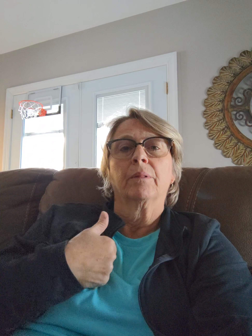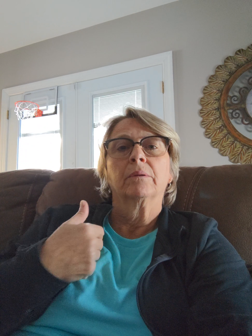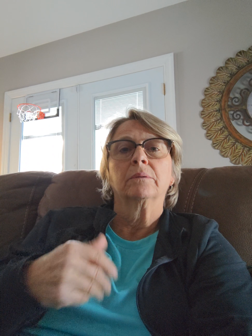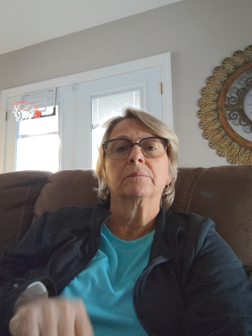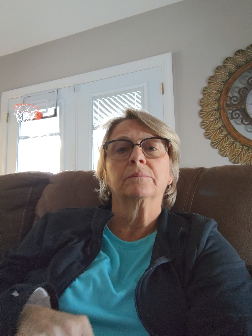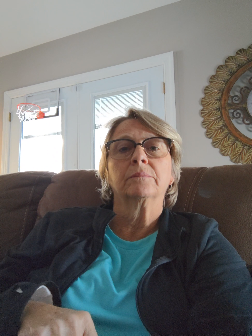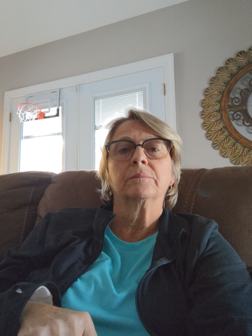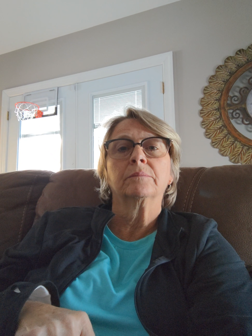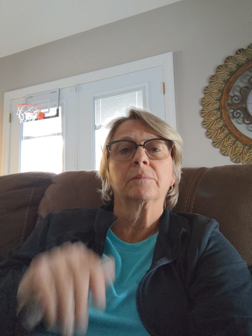animal